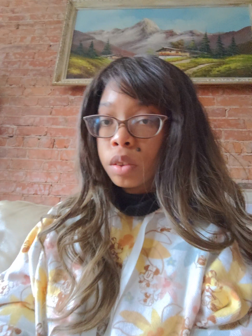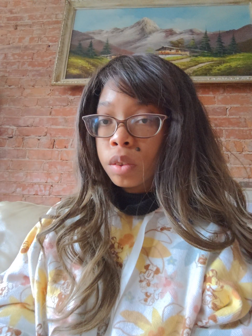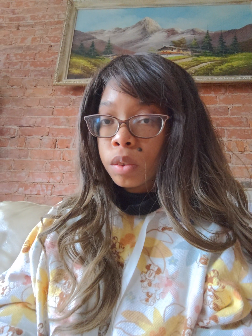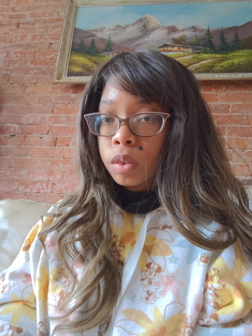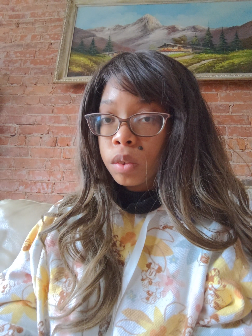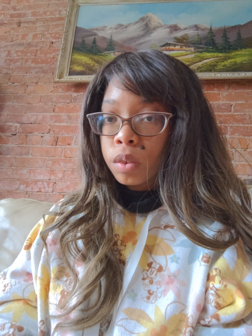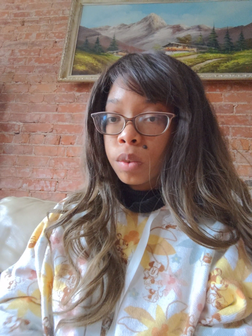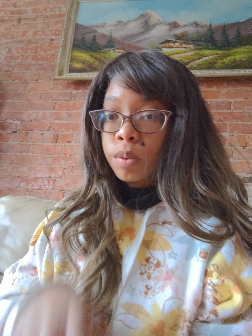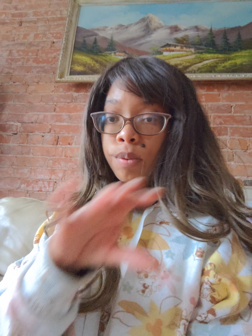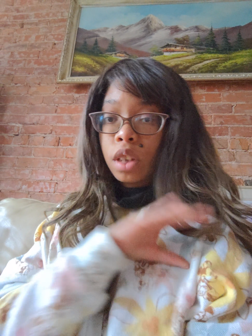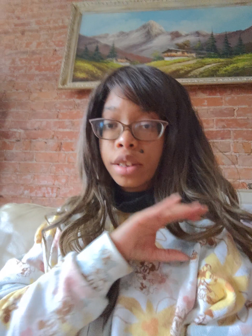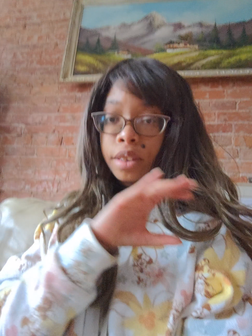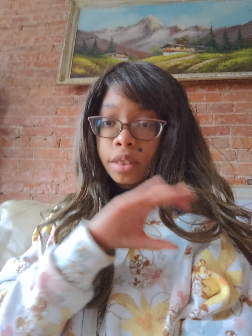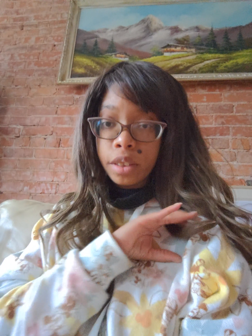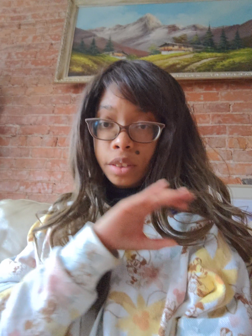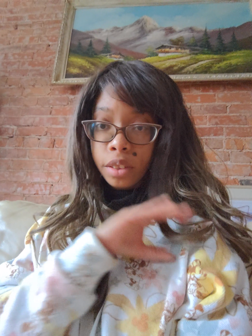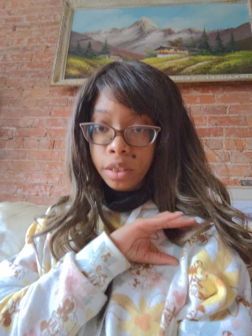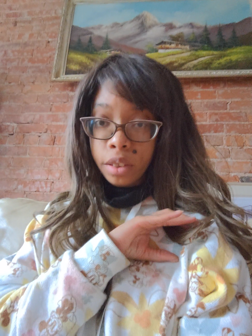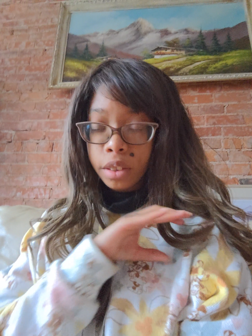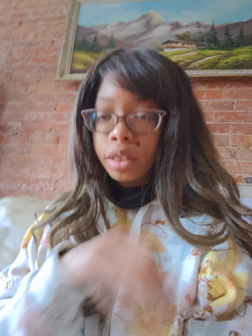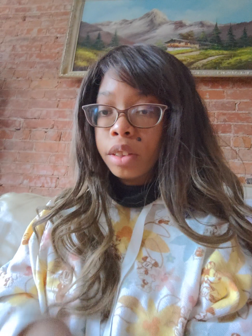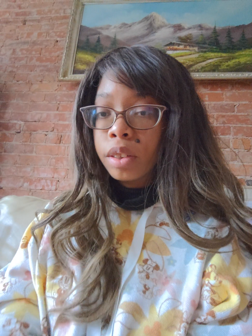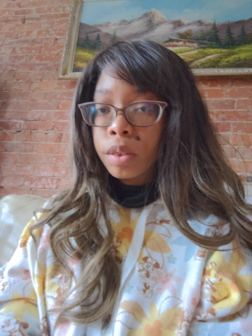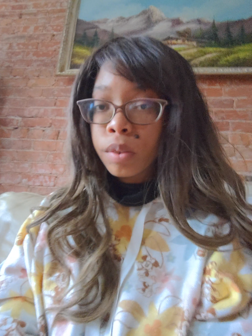police